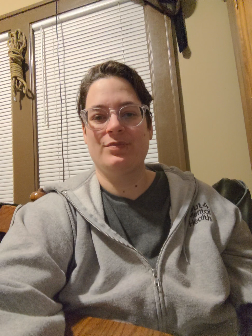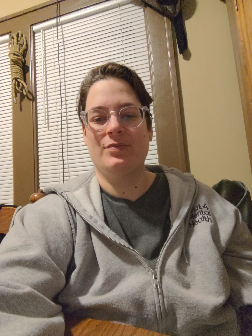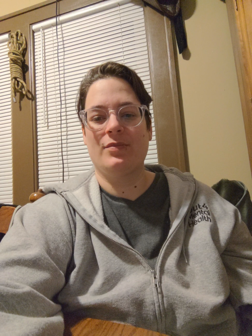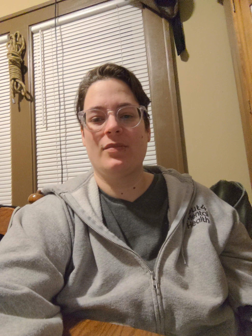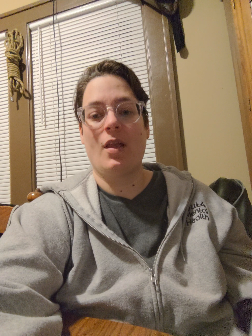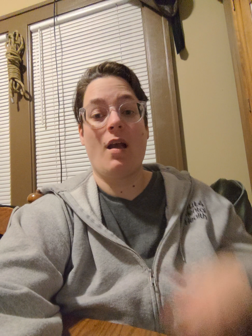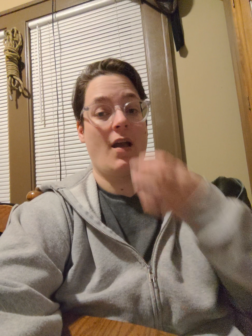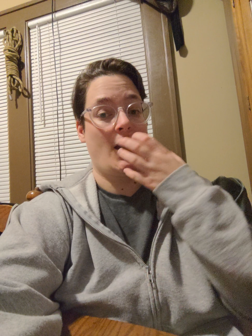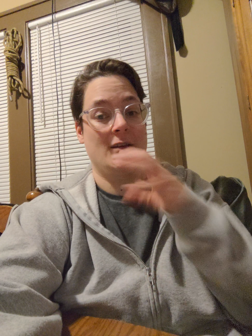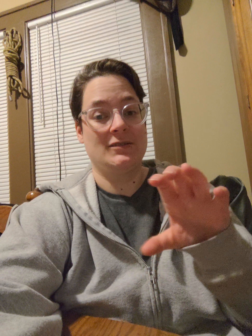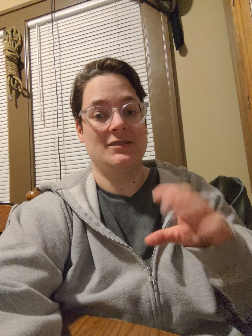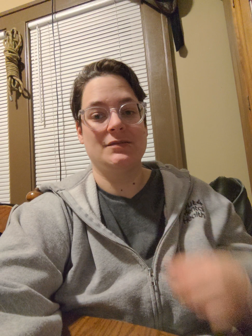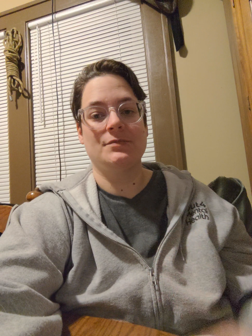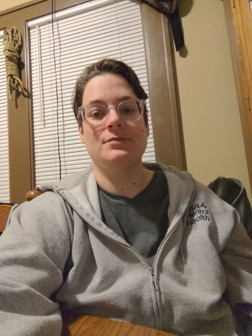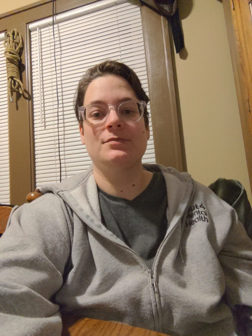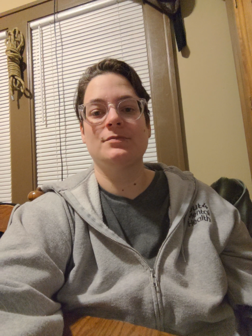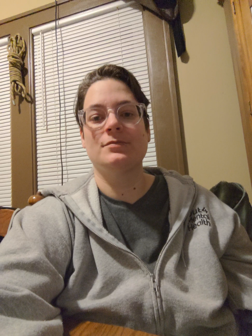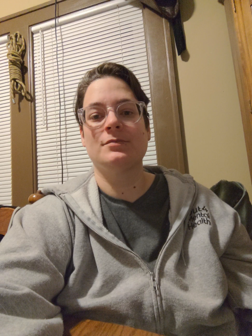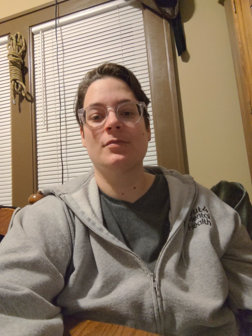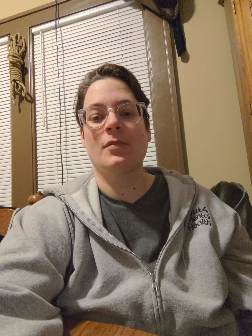hot